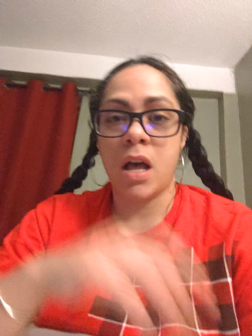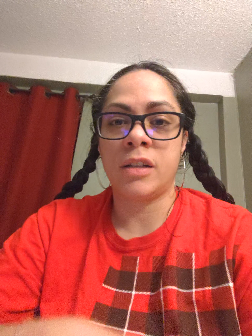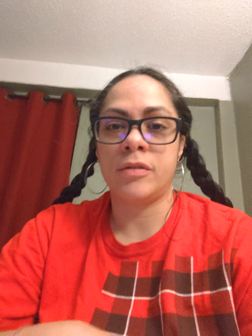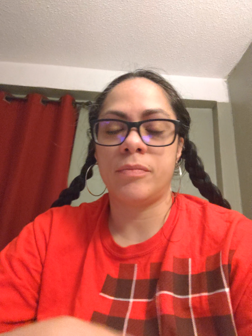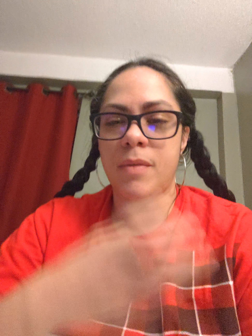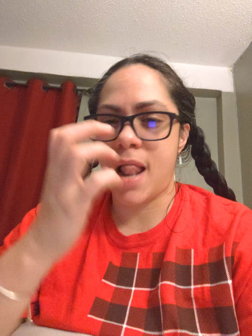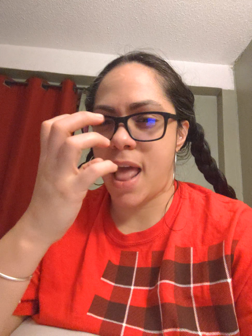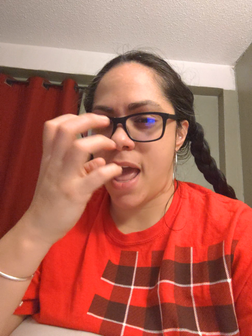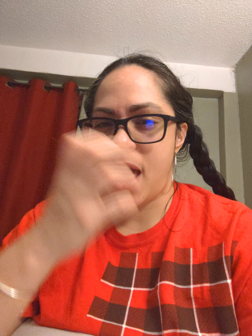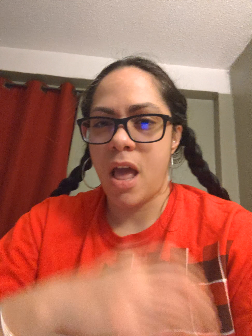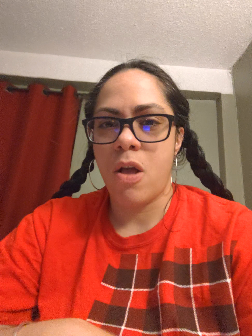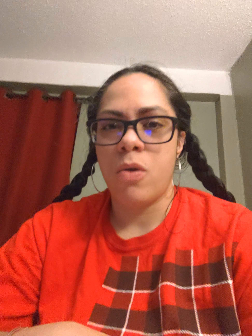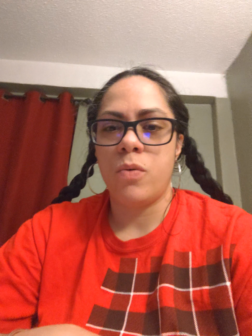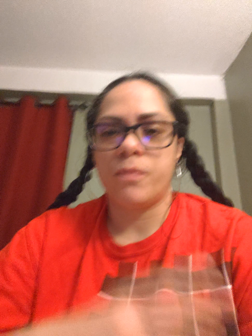clown